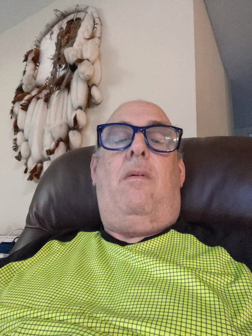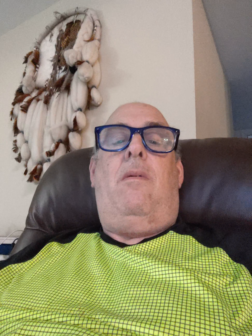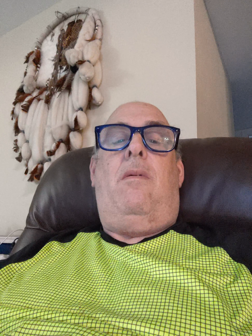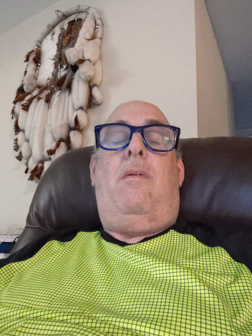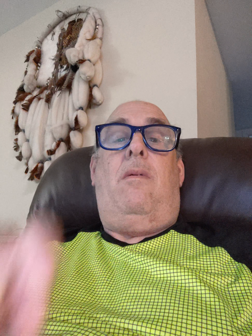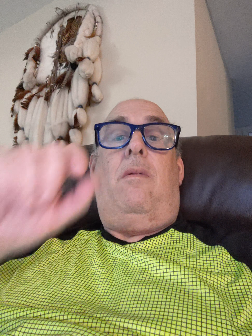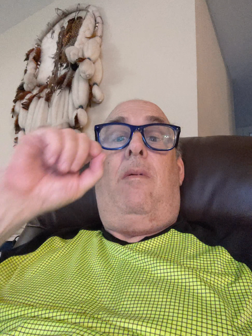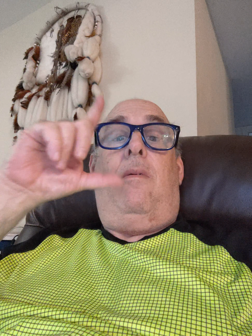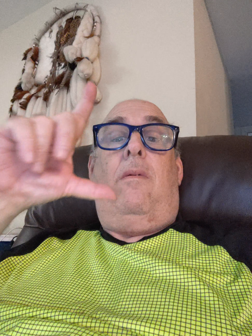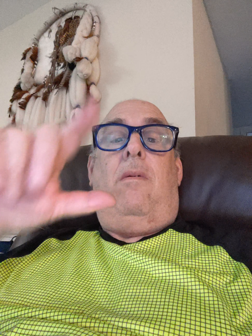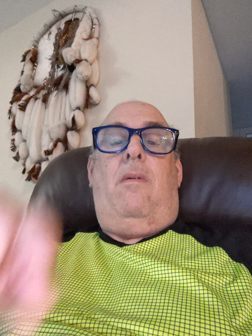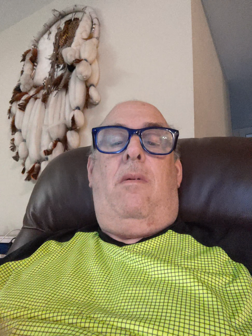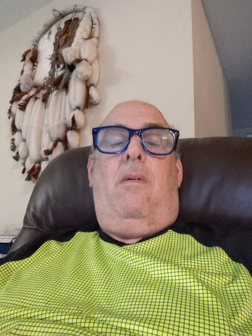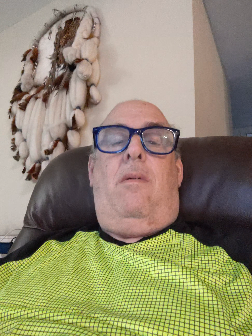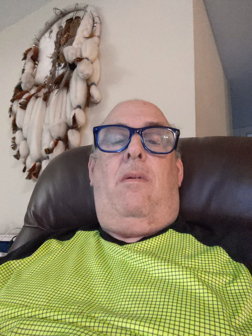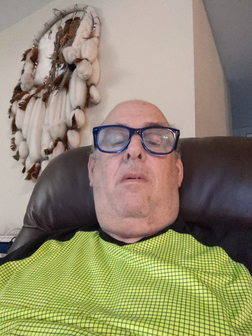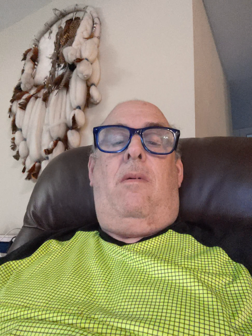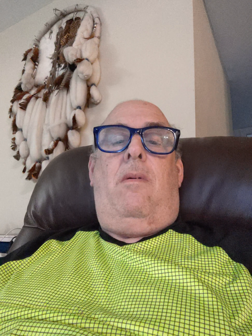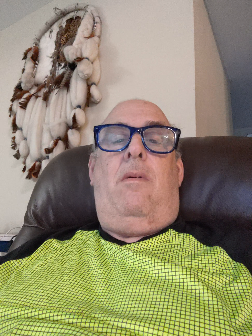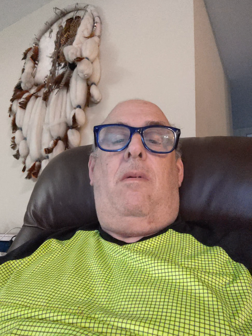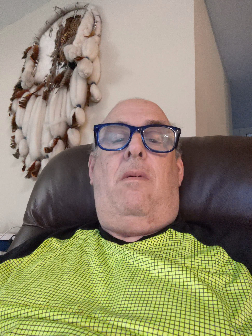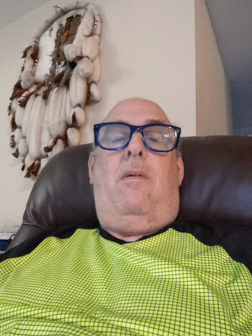awake